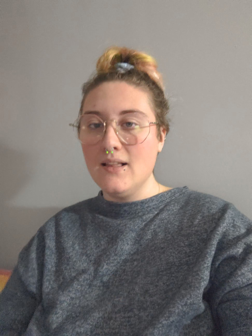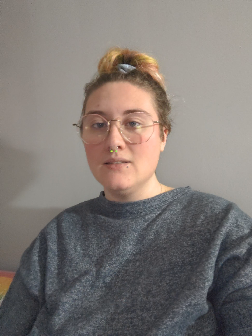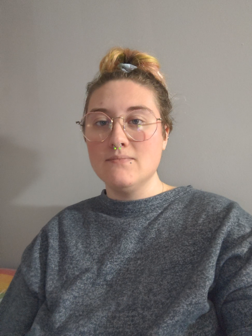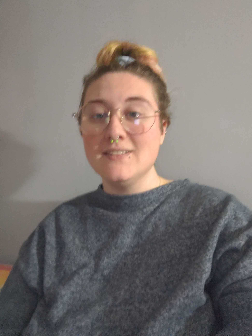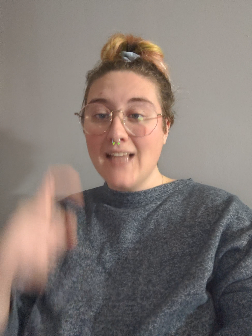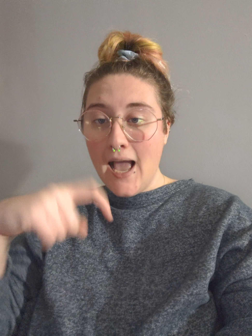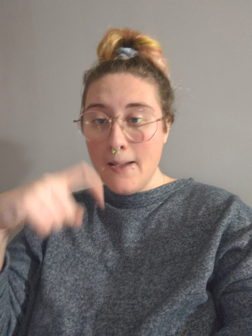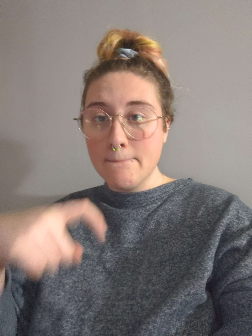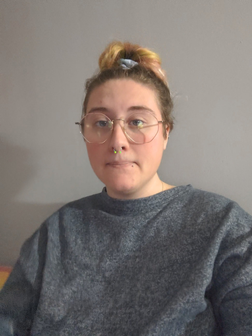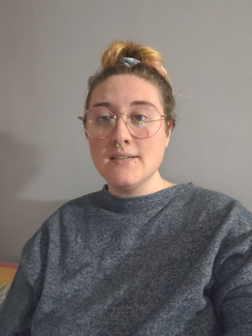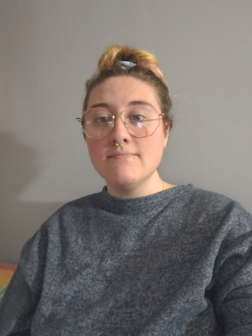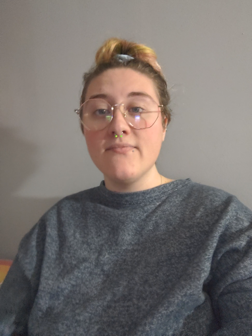time